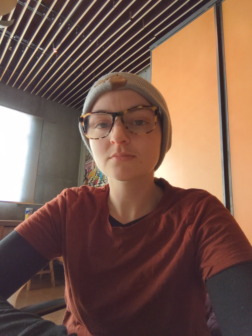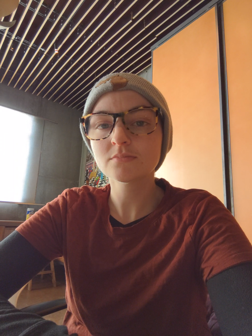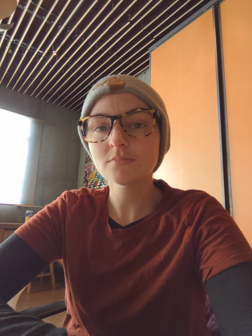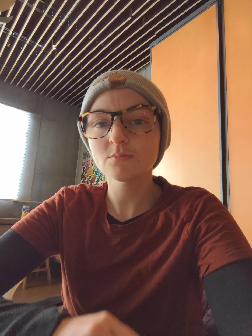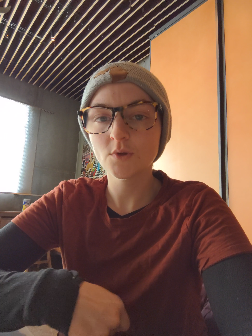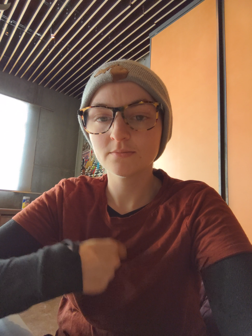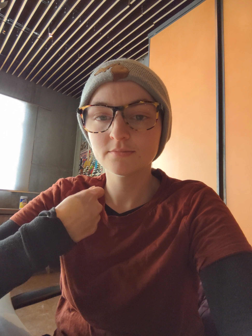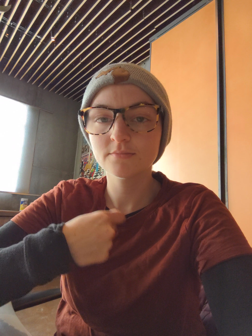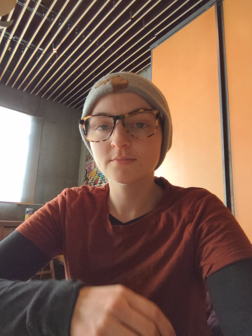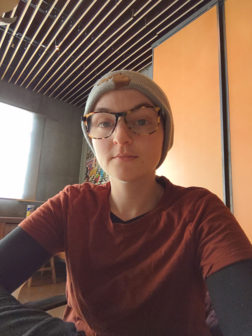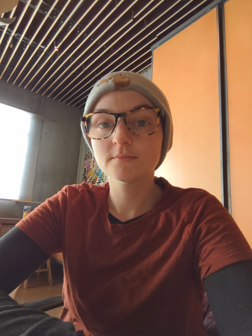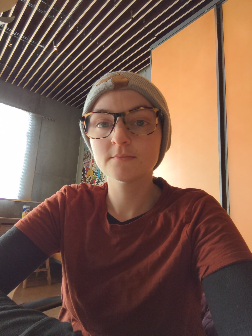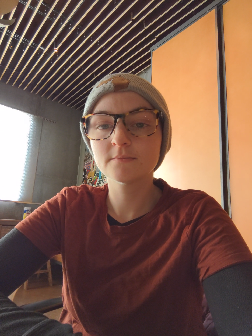zipper